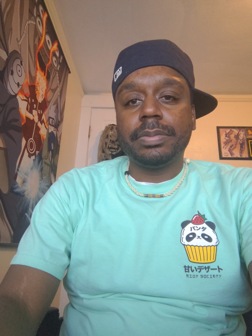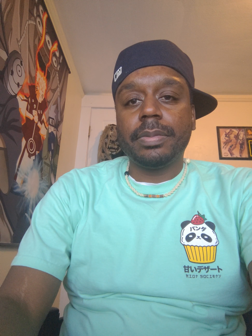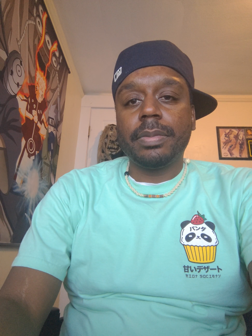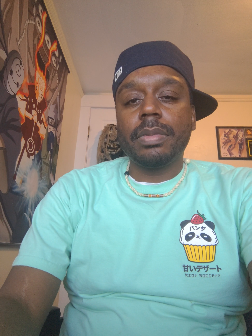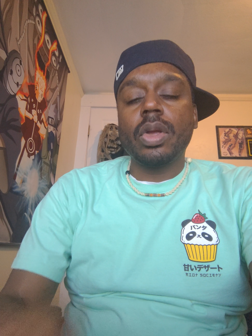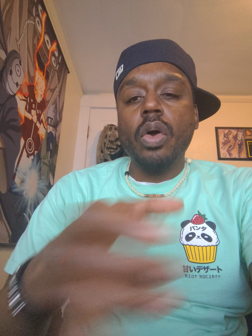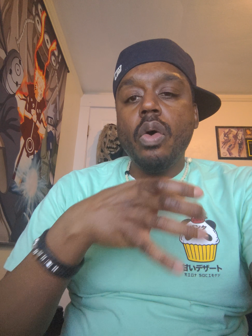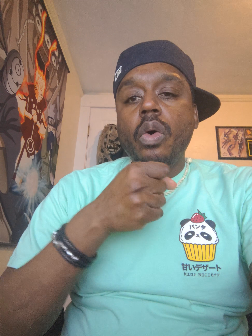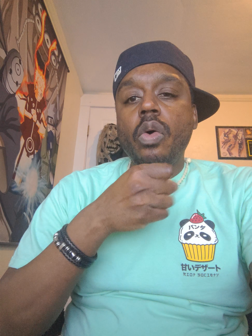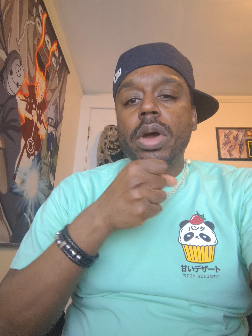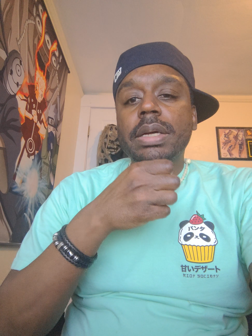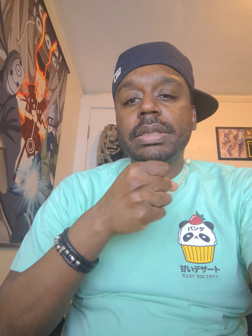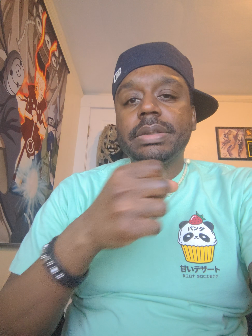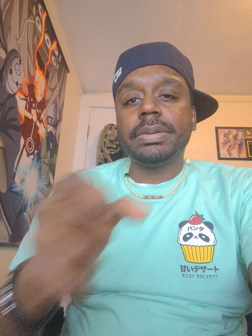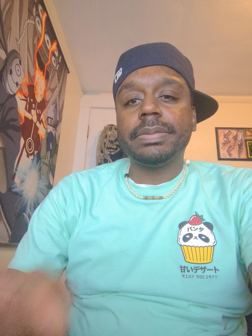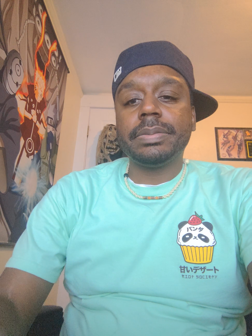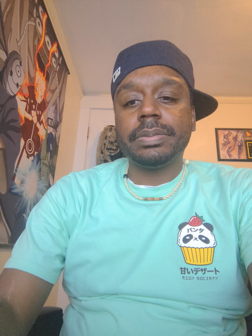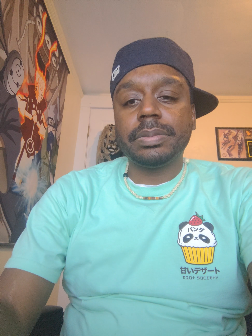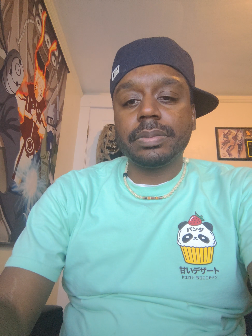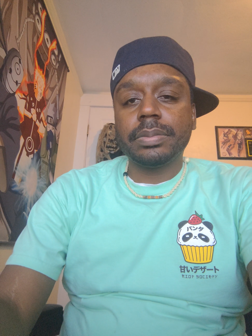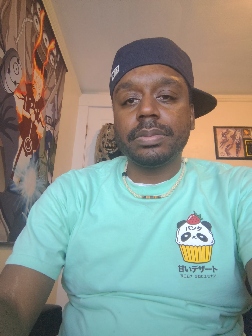orange